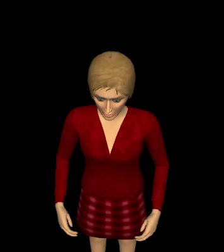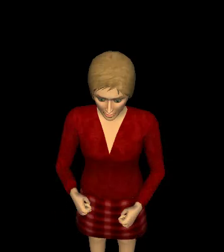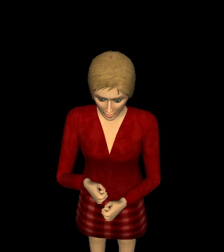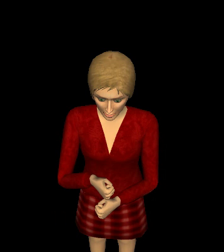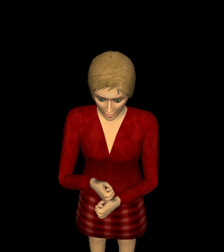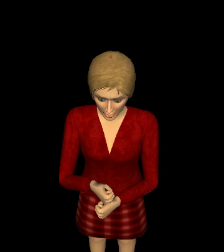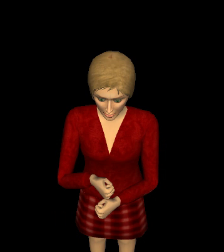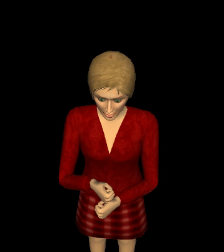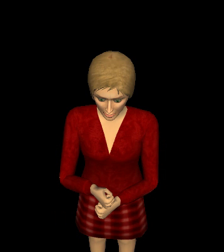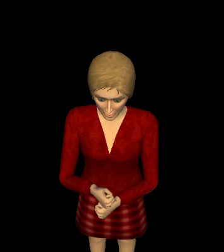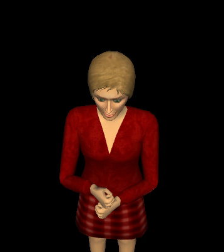عمل